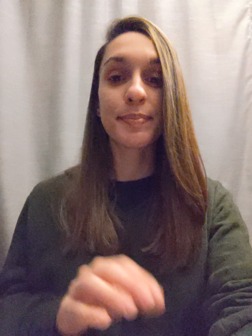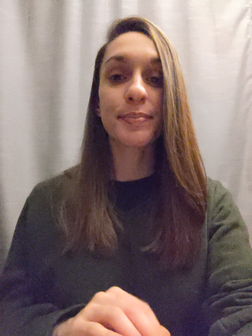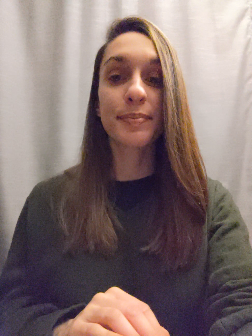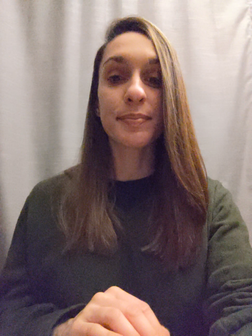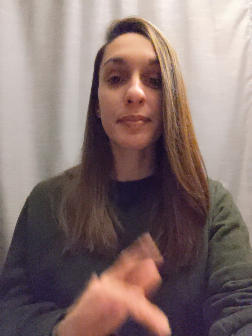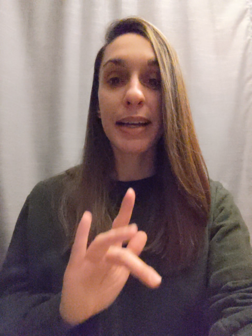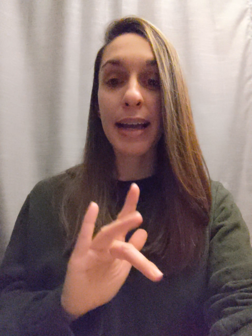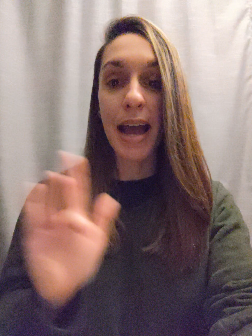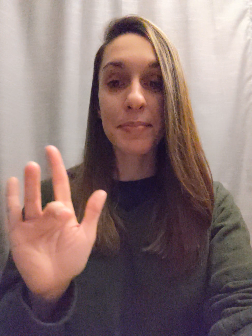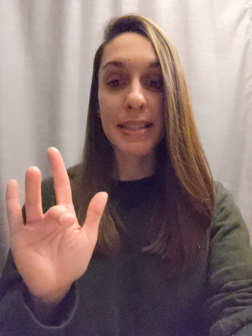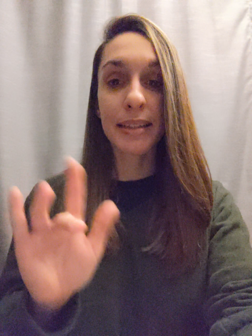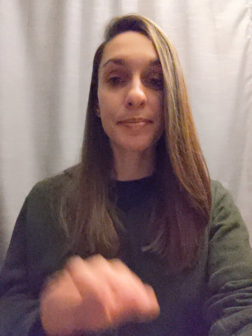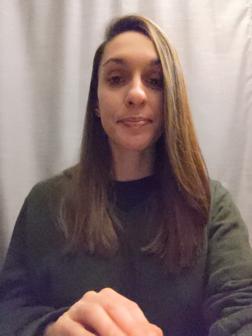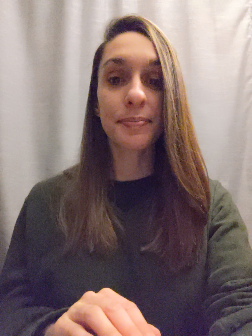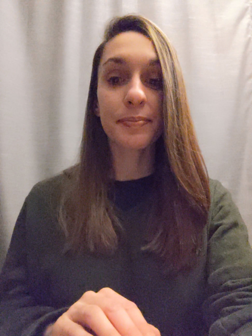empty